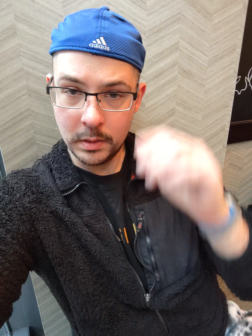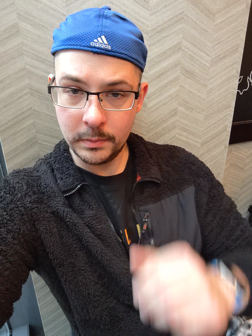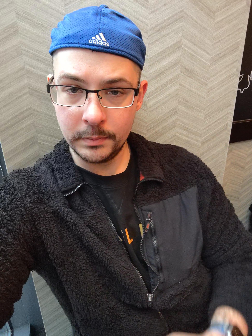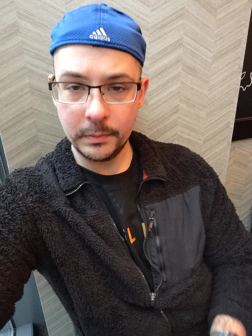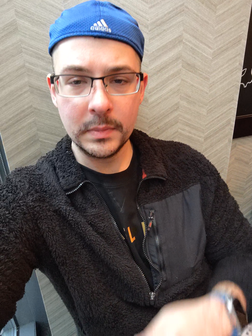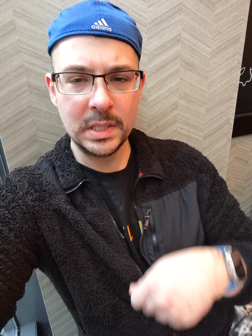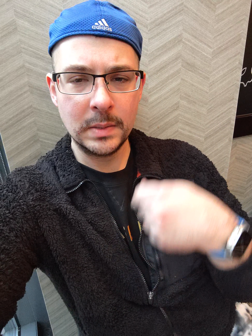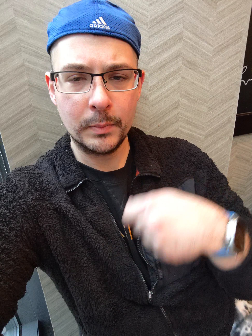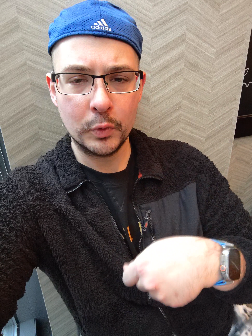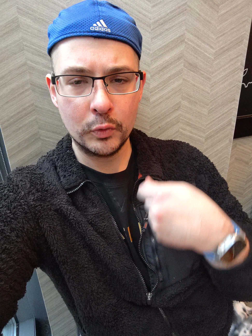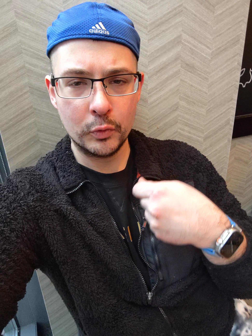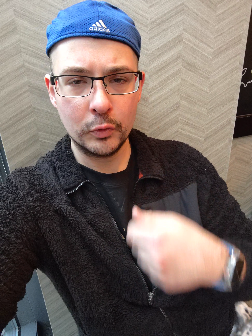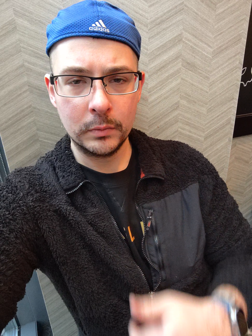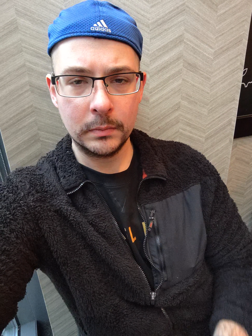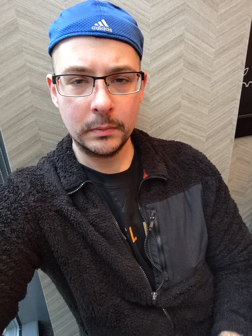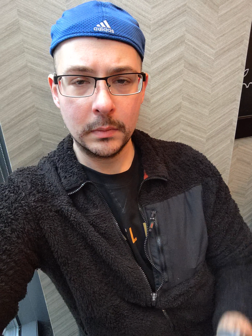zipper